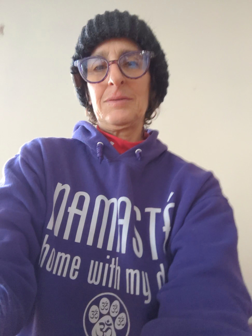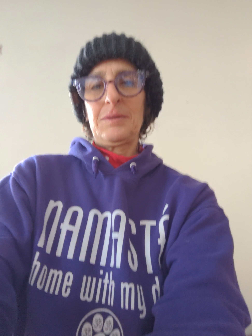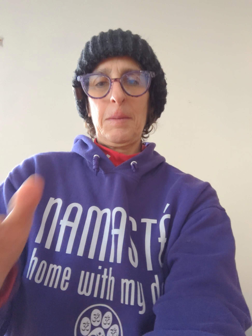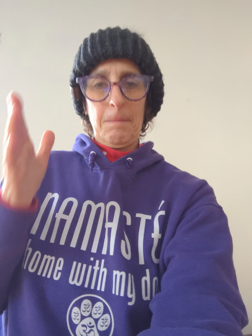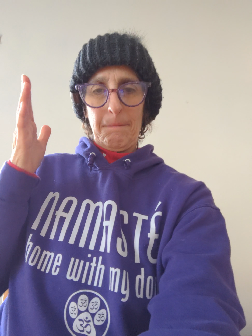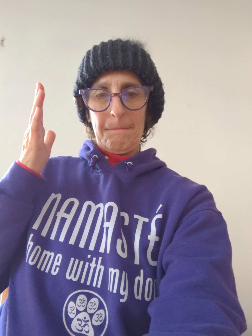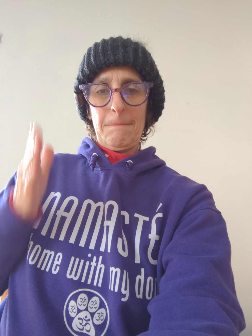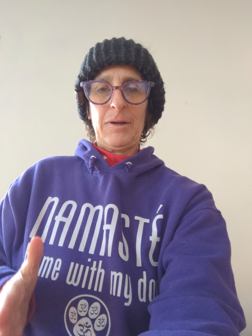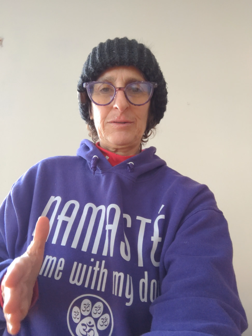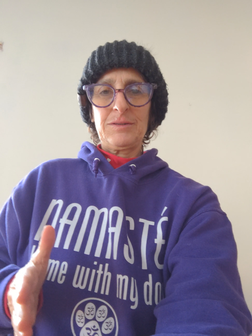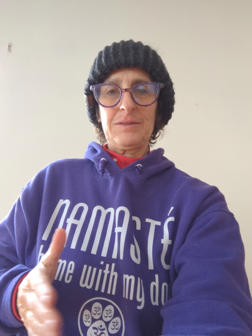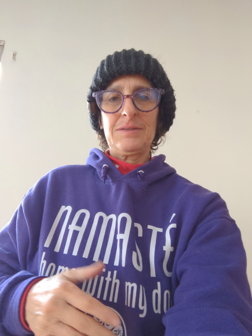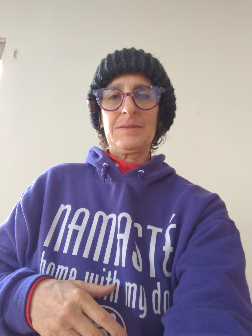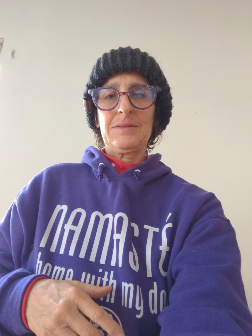person